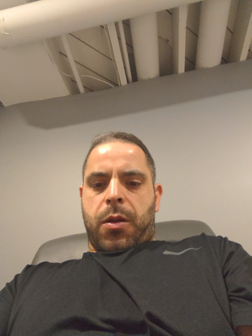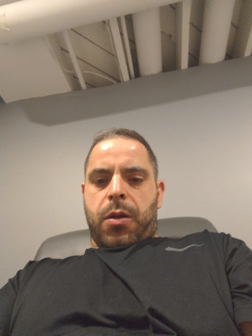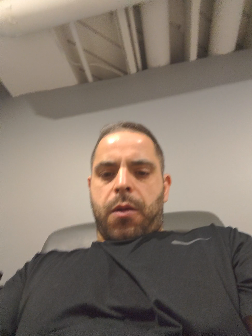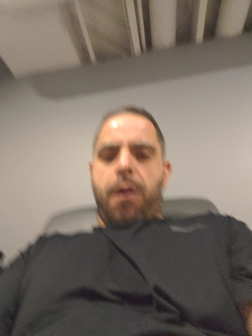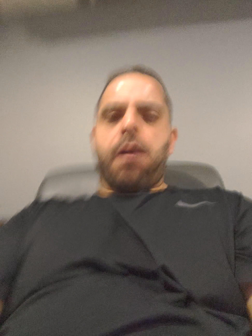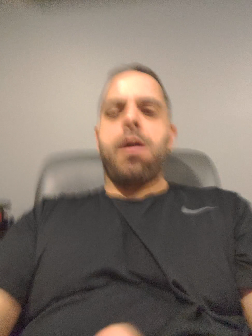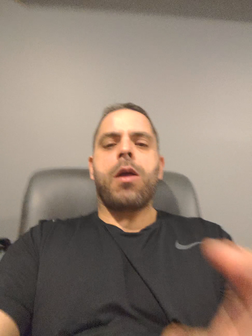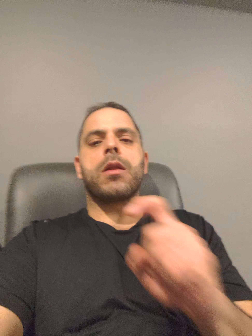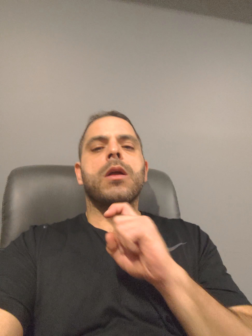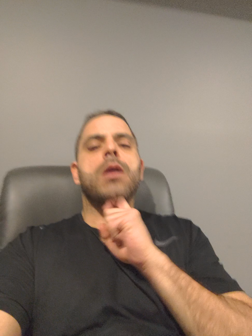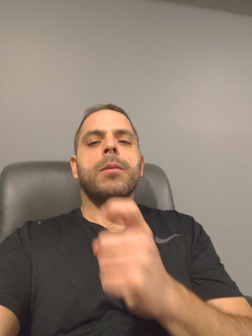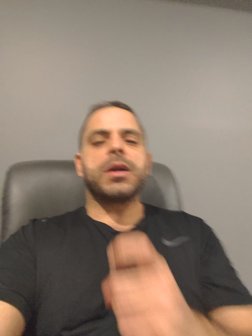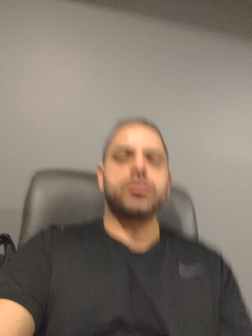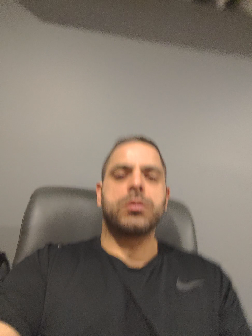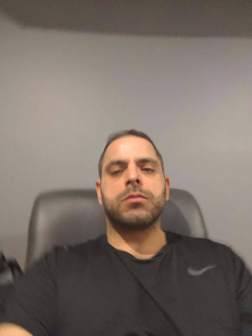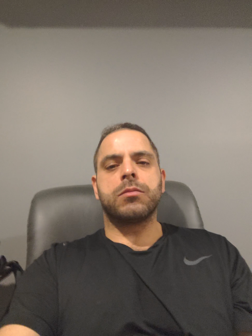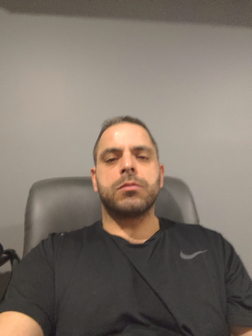garbage